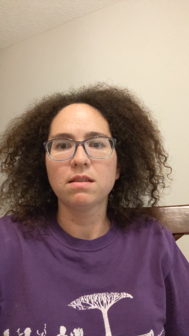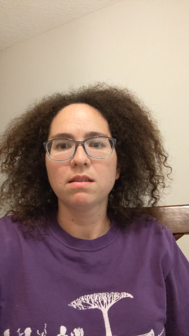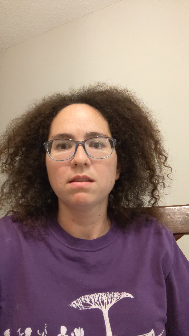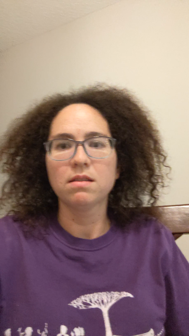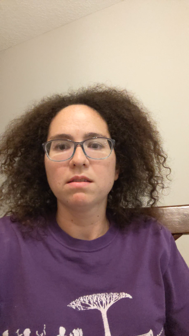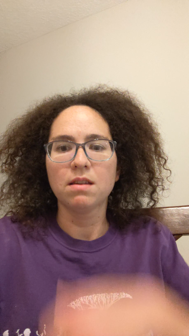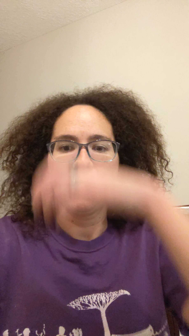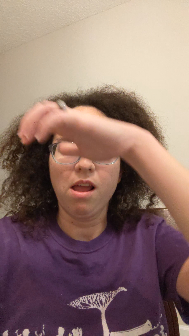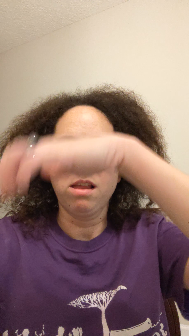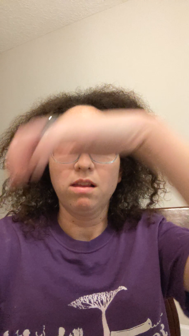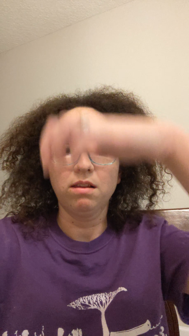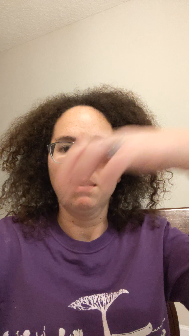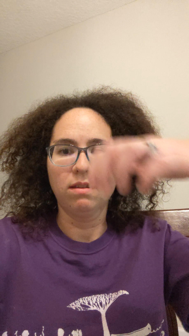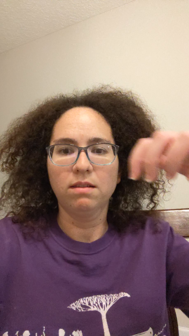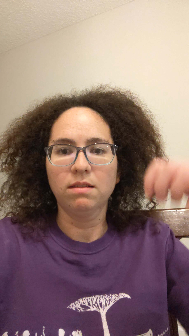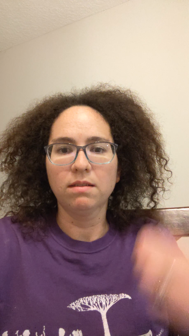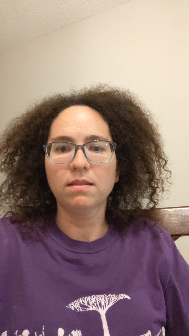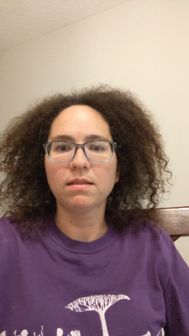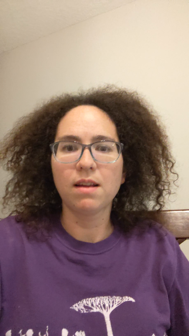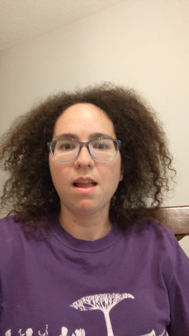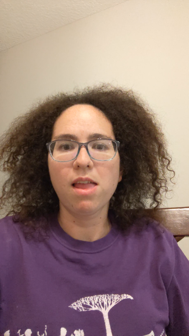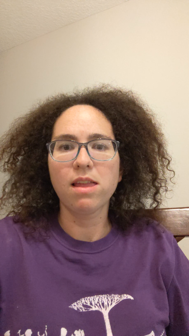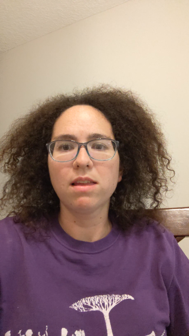grapes